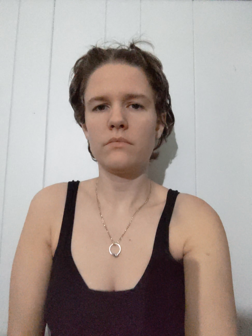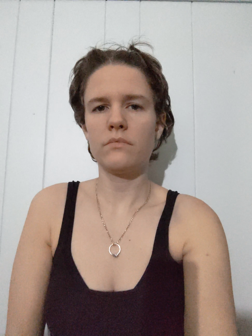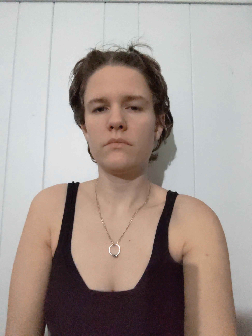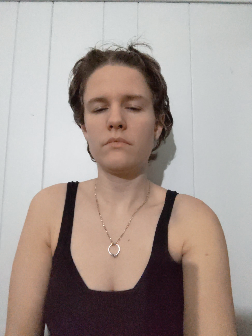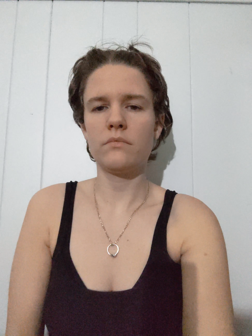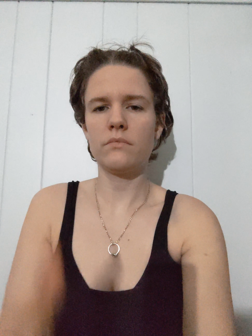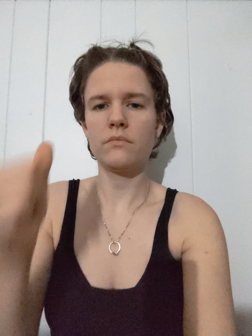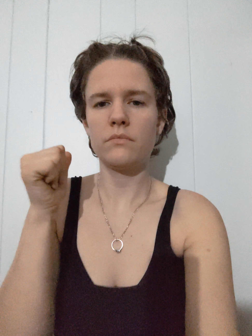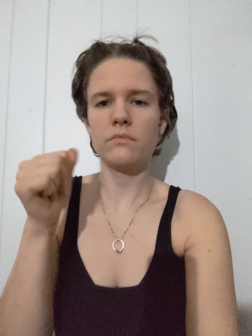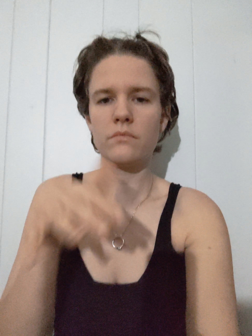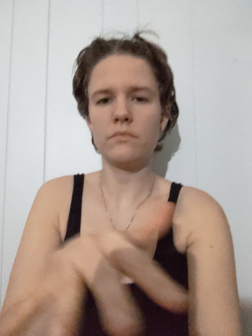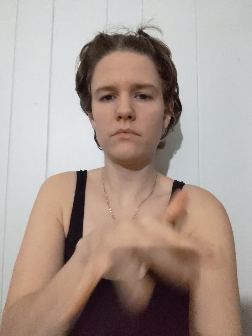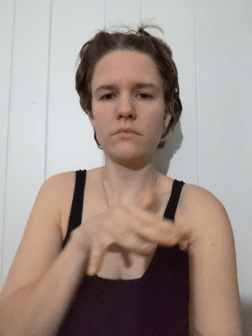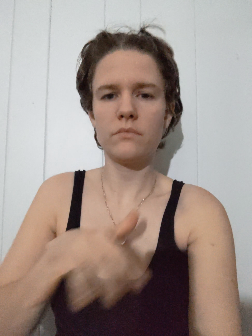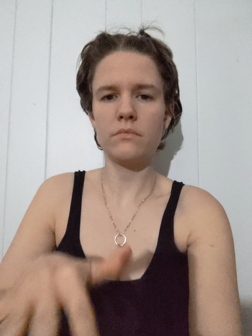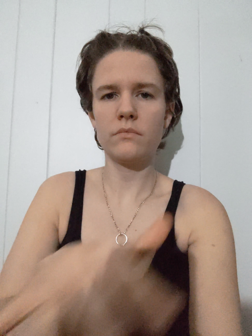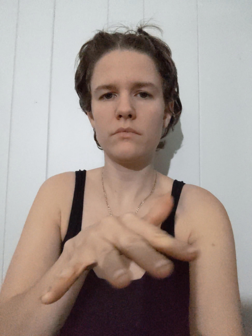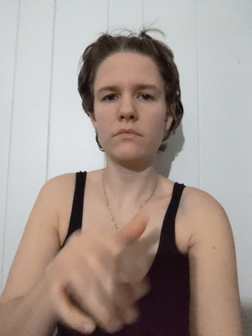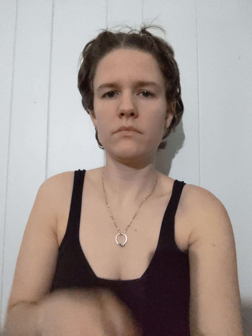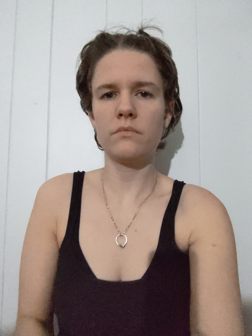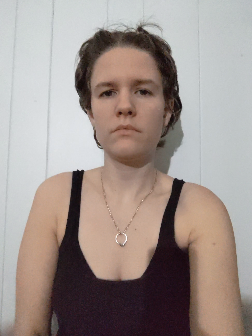backyard